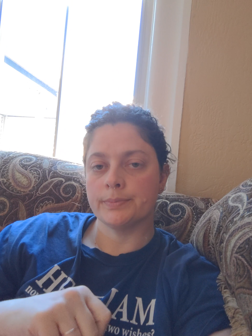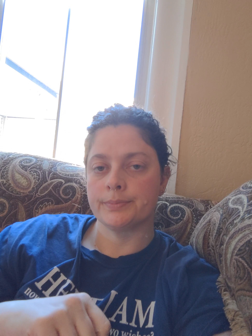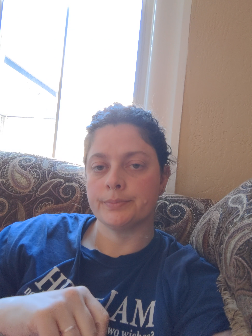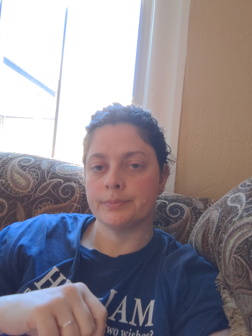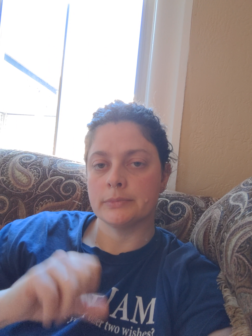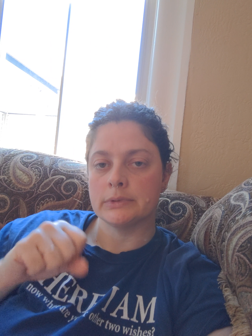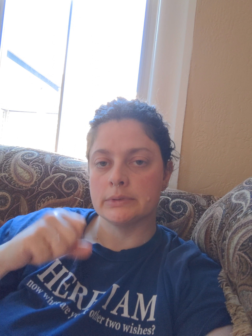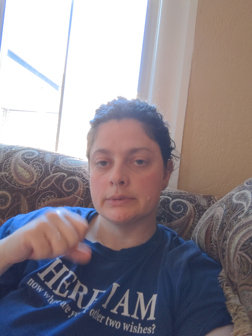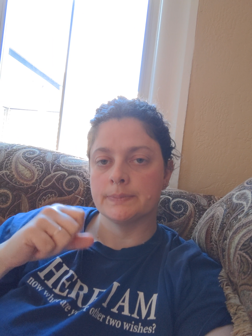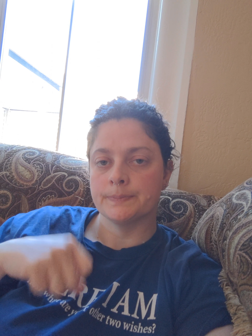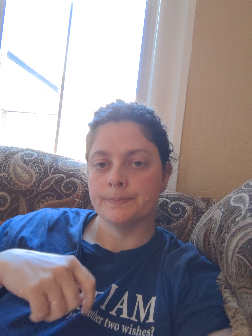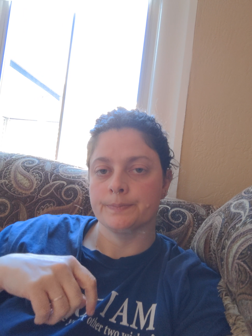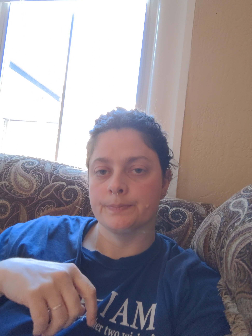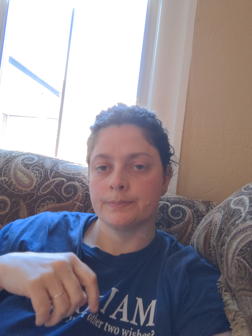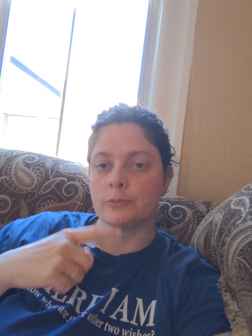yes